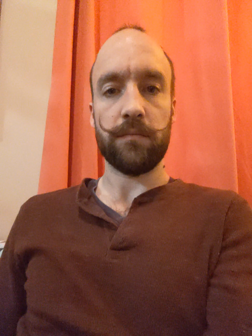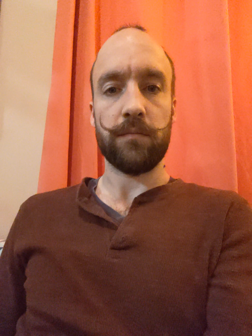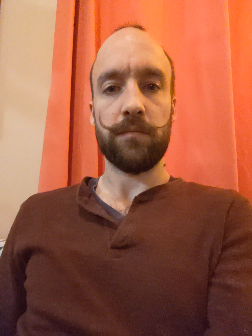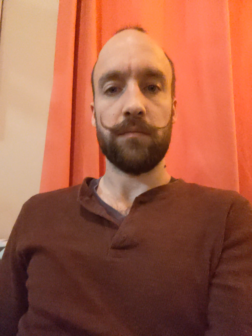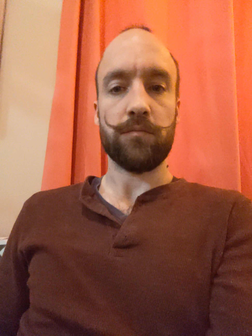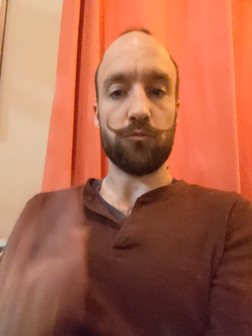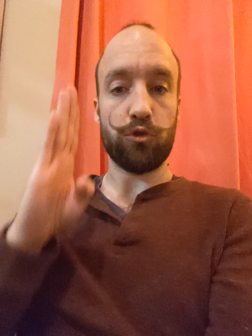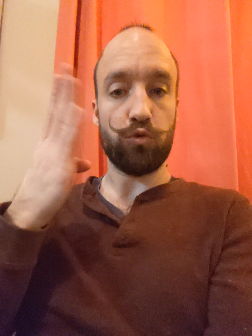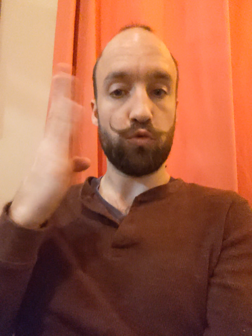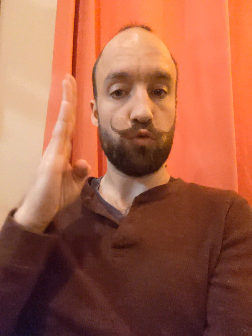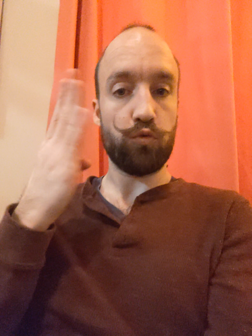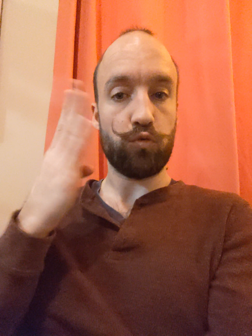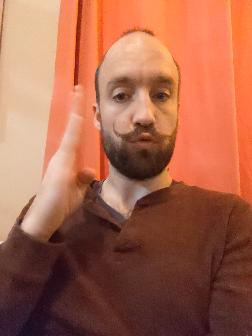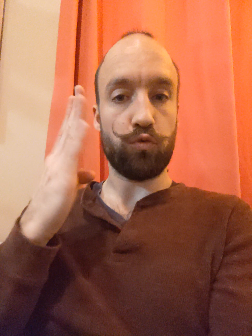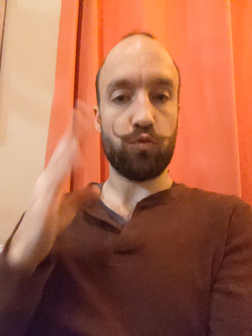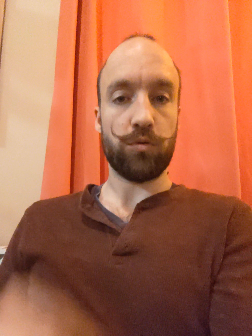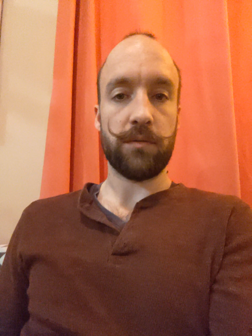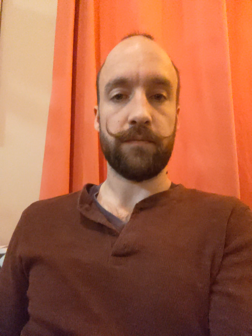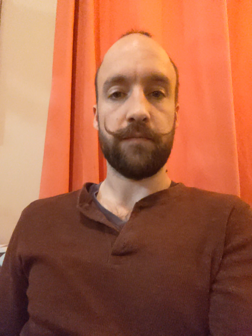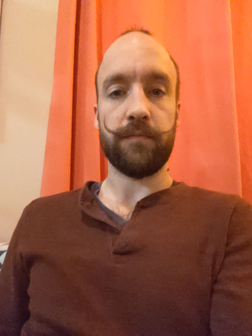blue